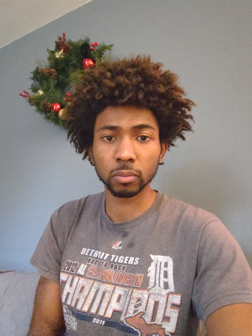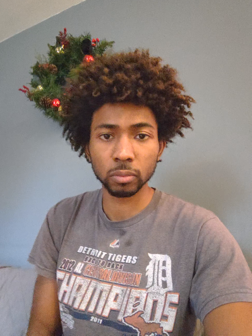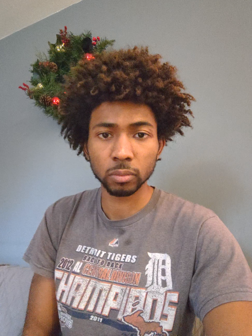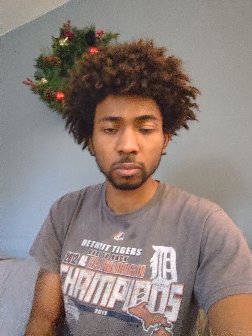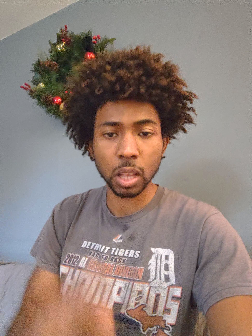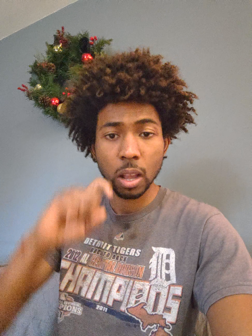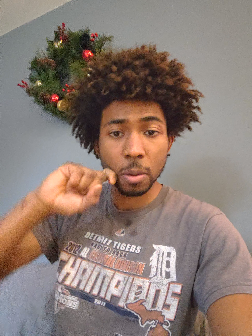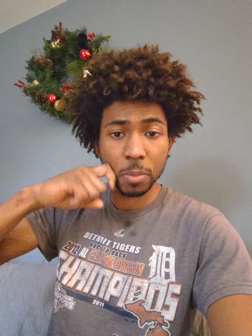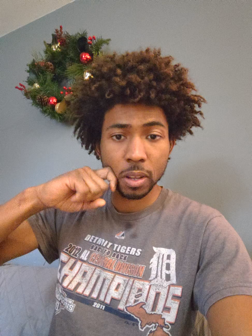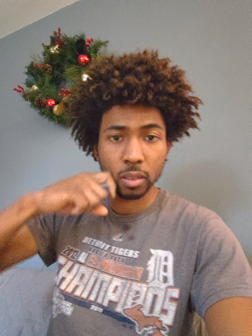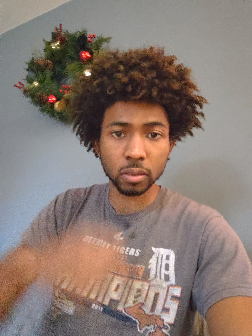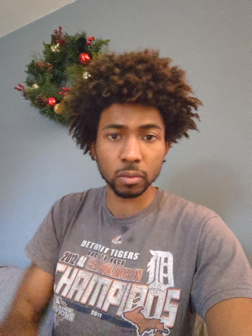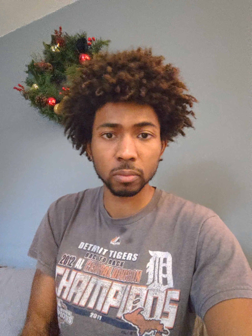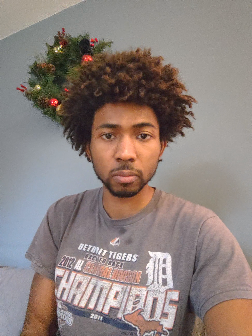apple